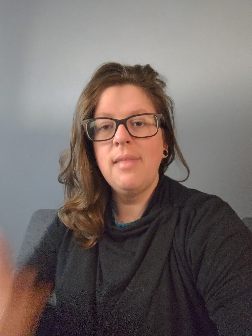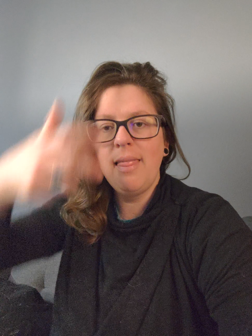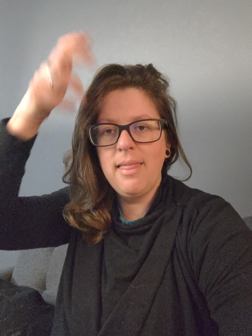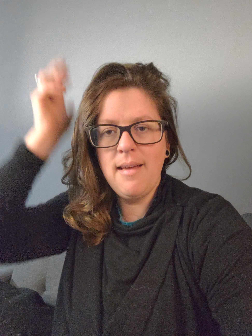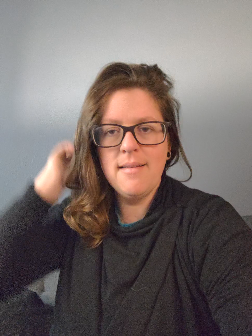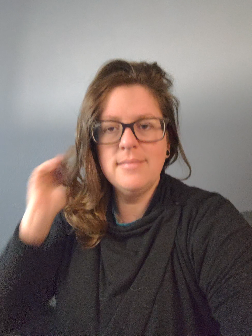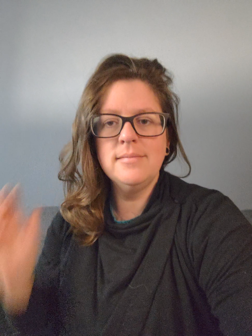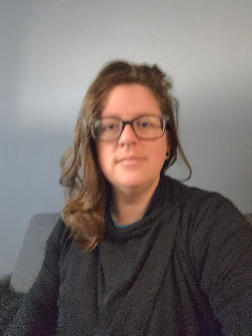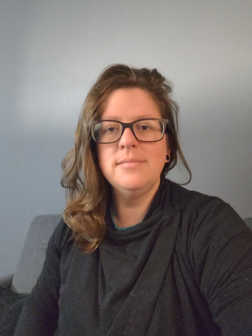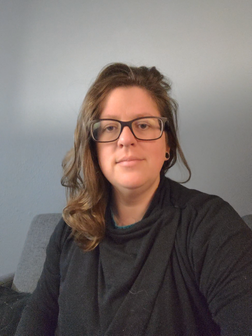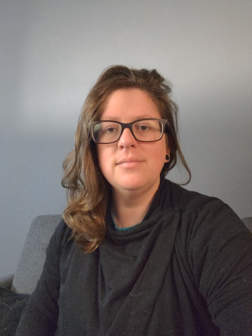lion